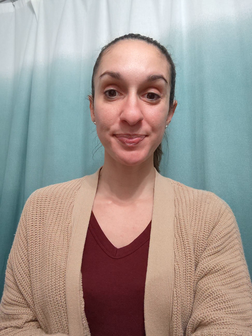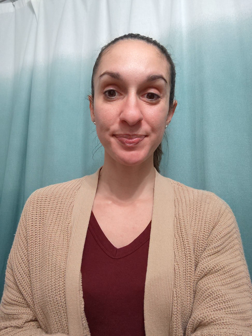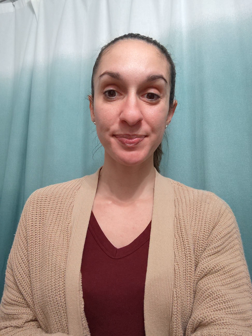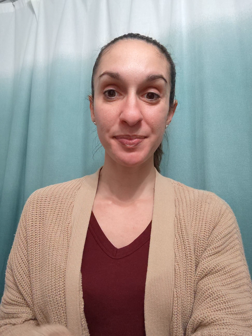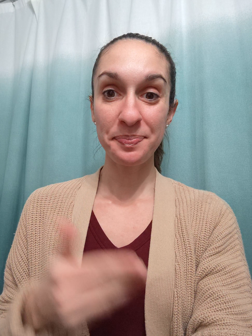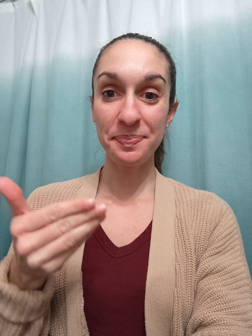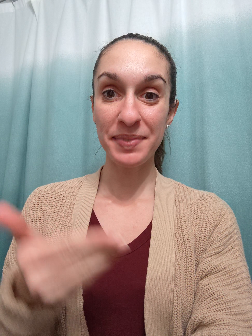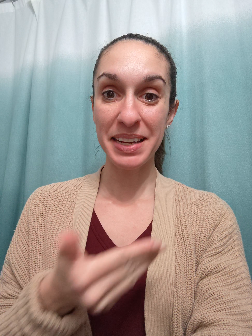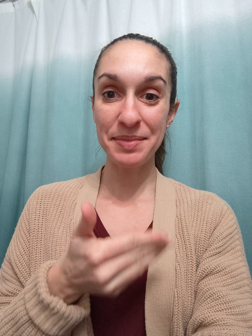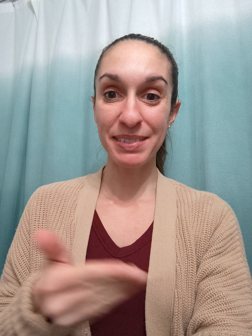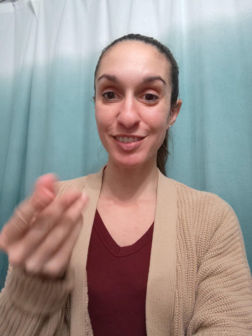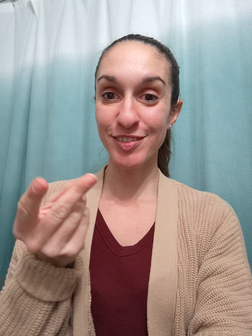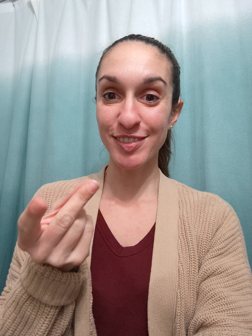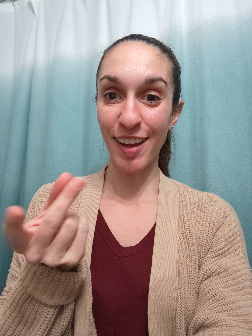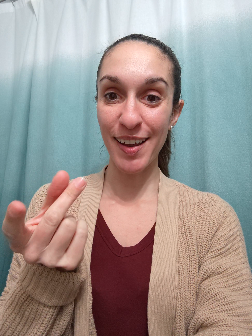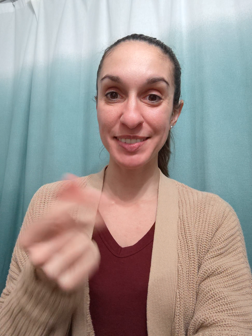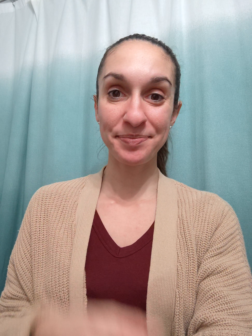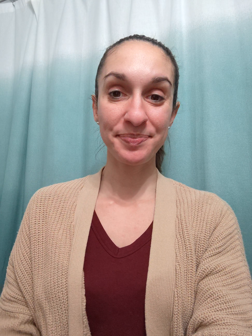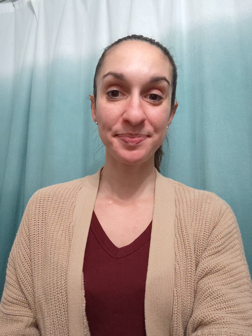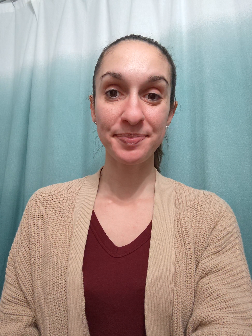puppy